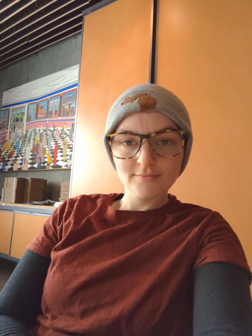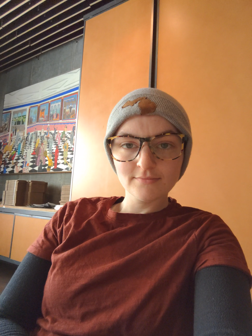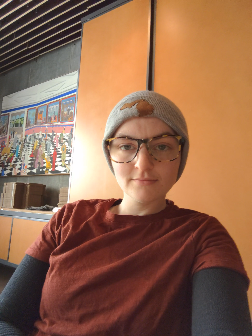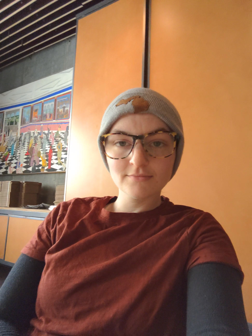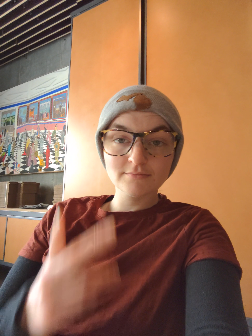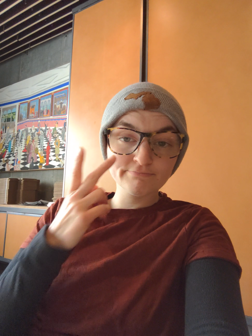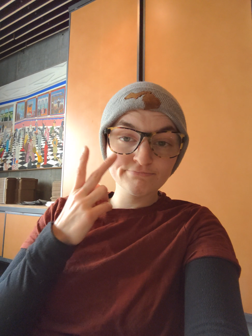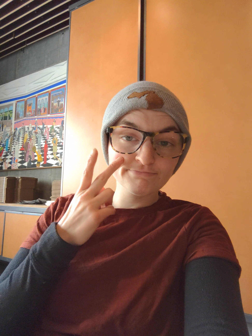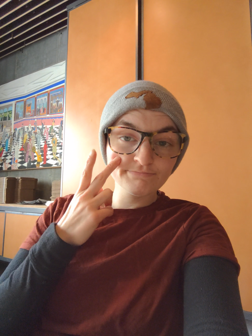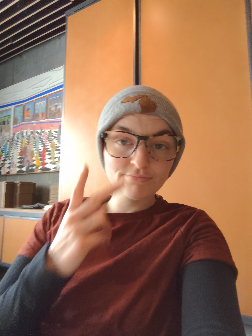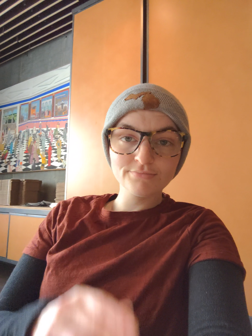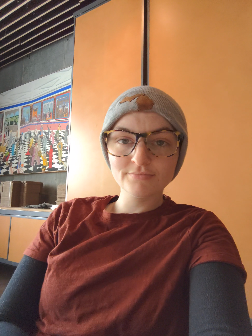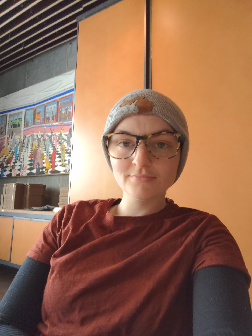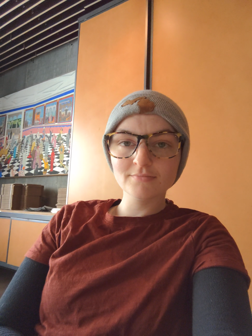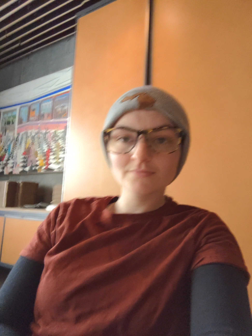see